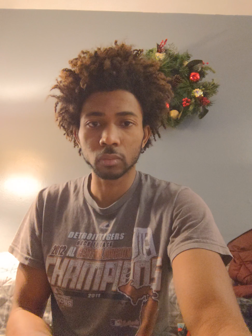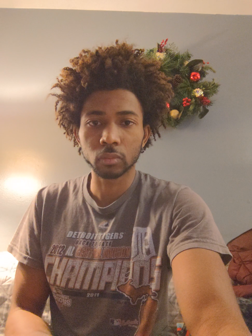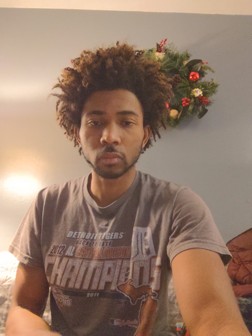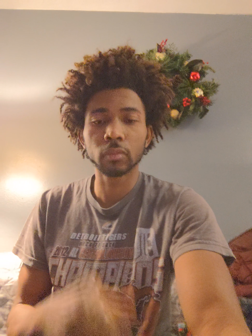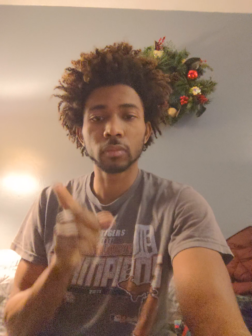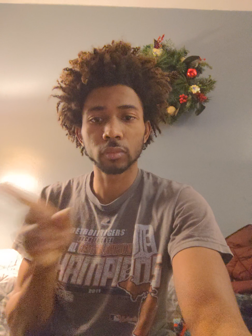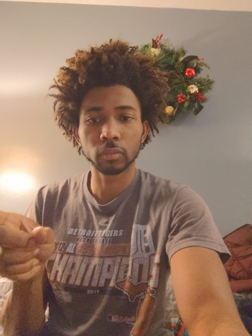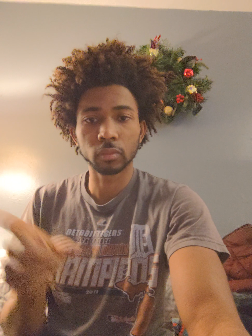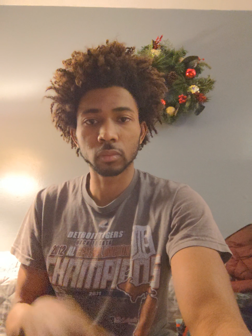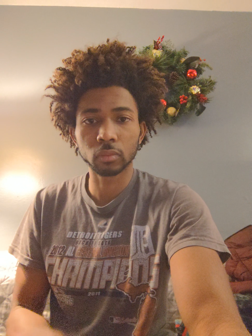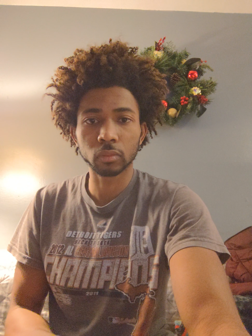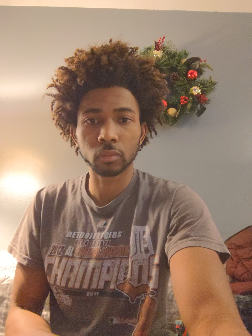he/she/it